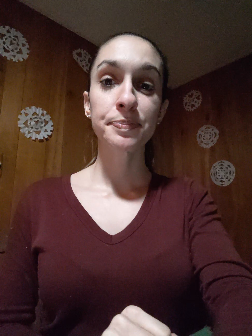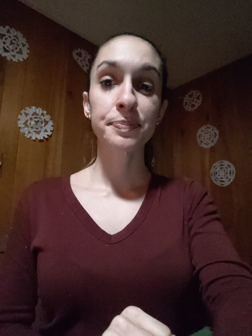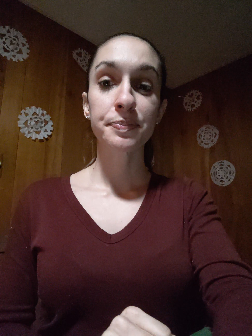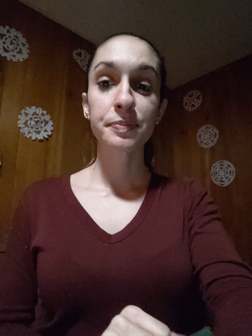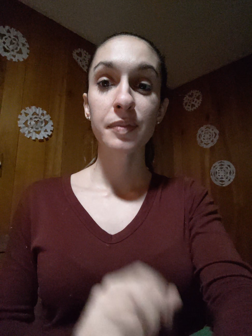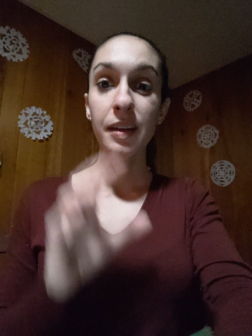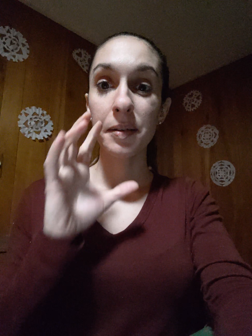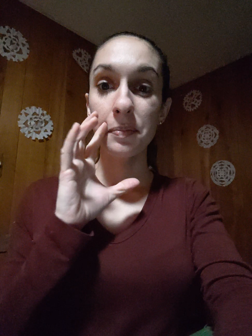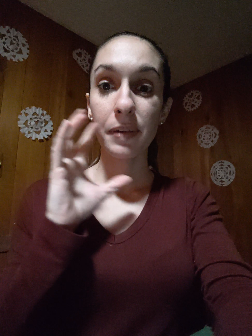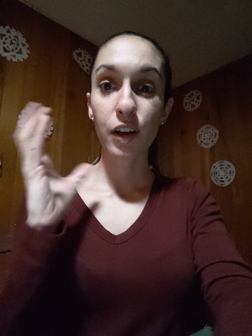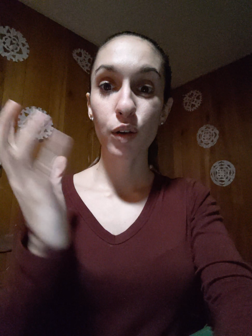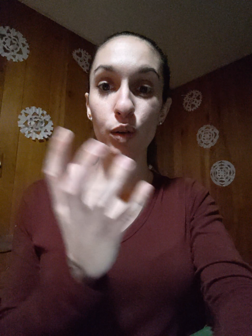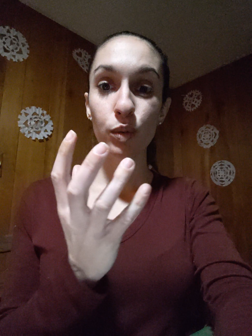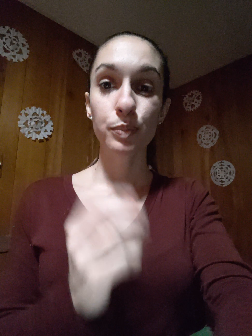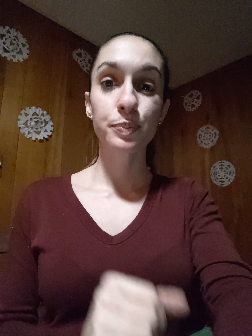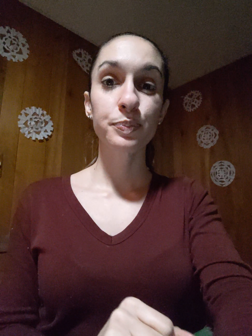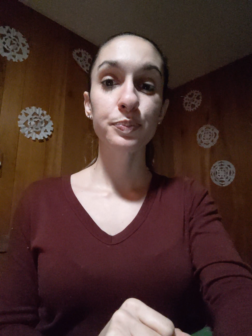balloon